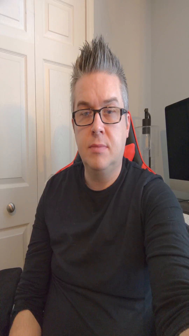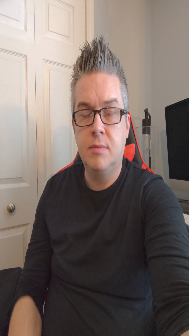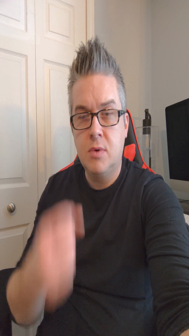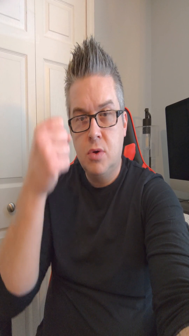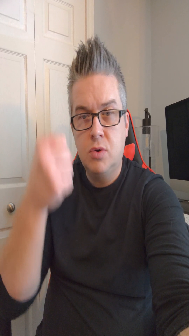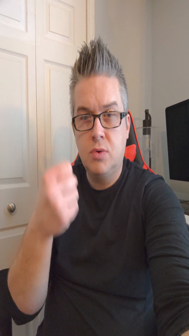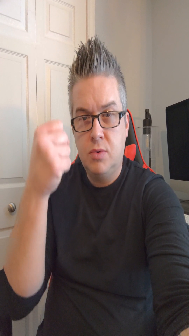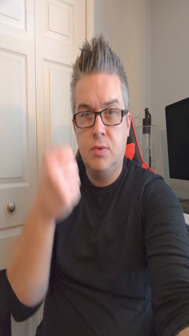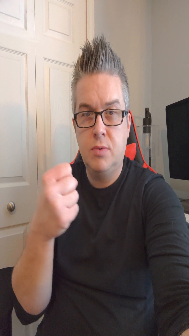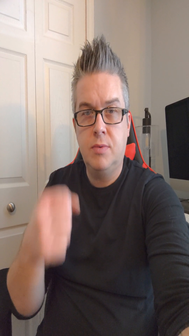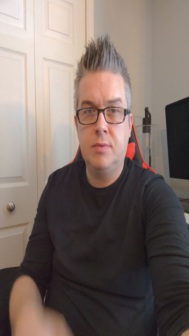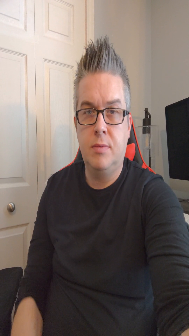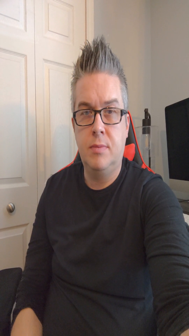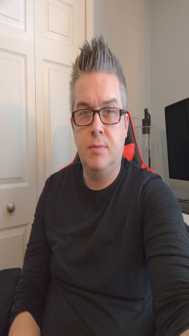car